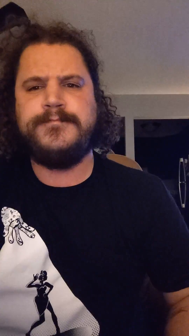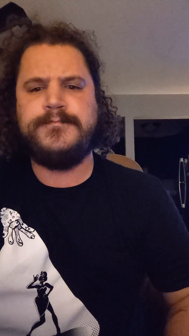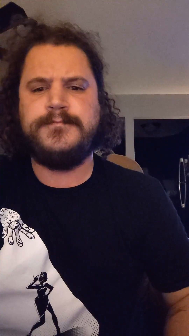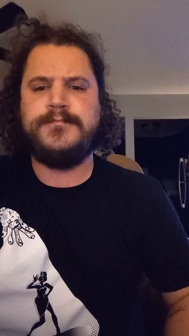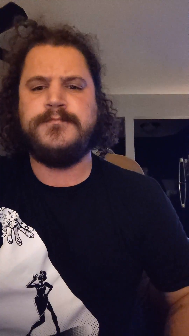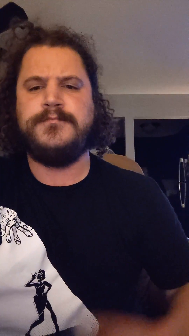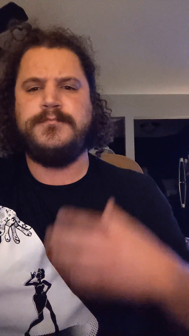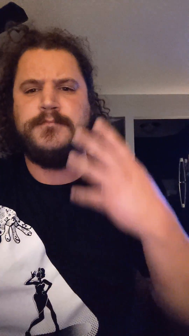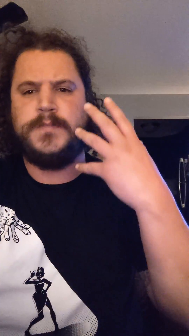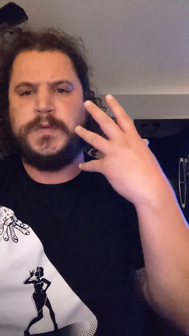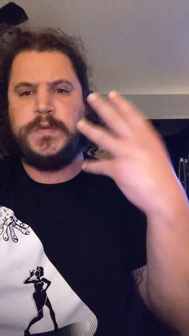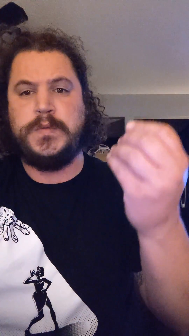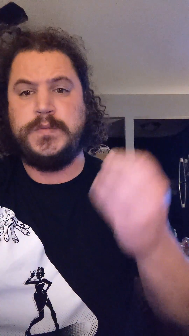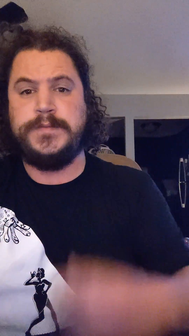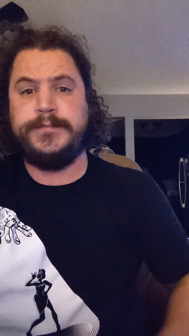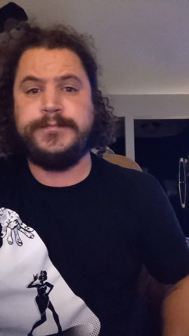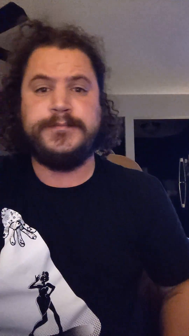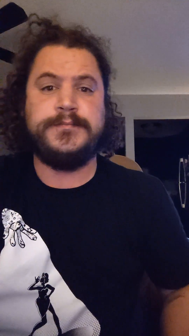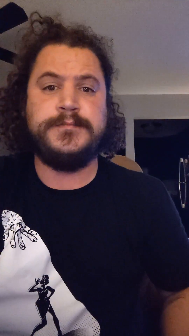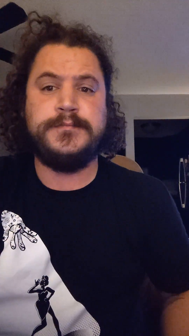got to